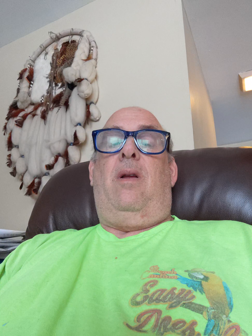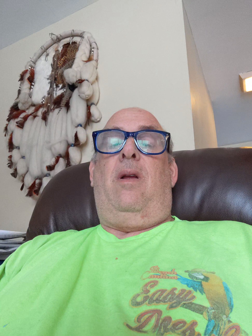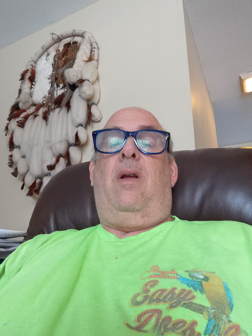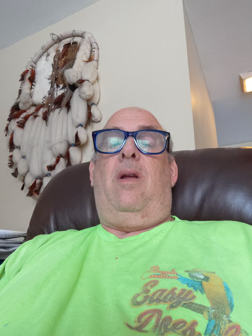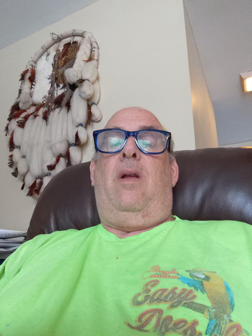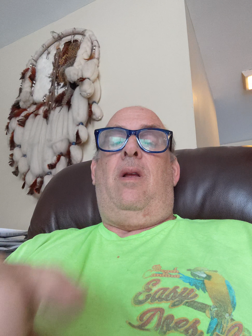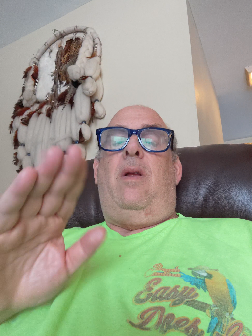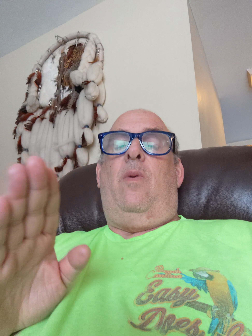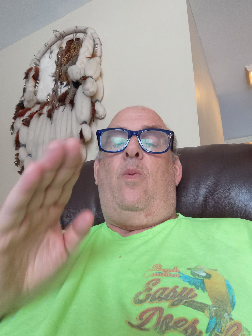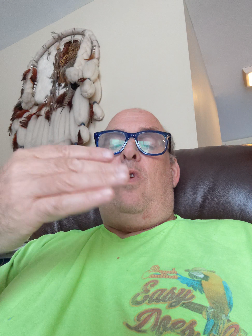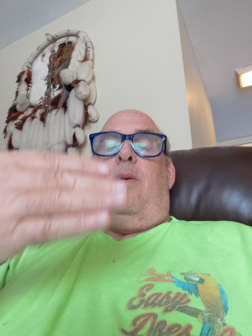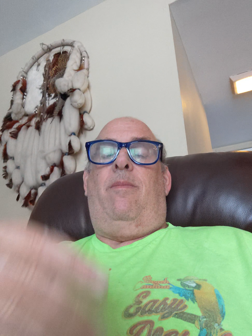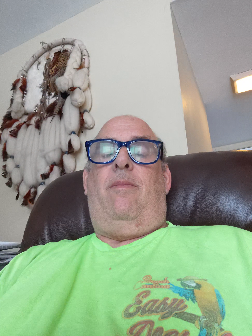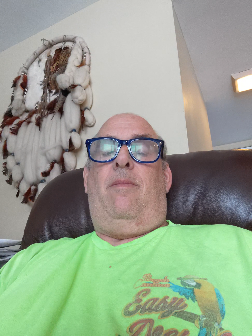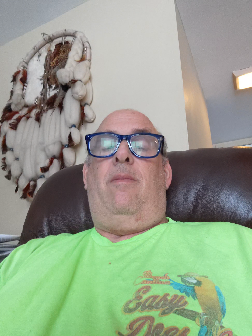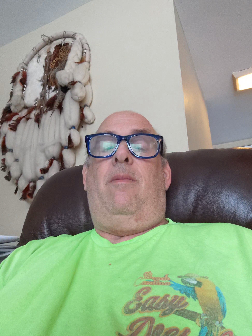room